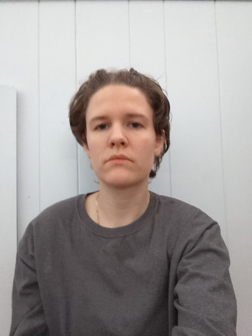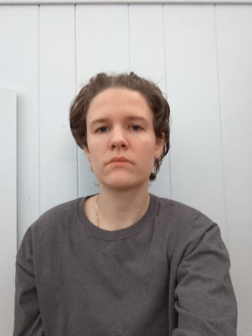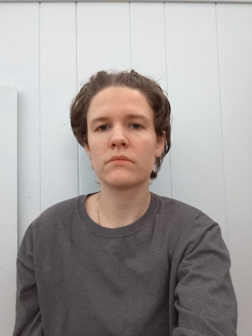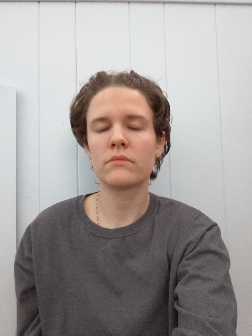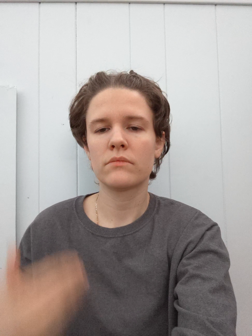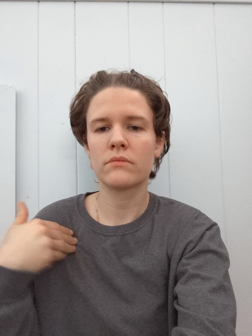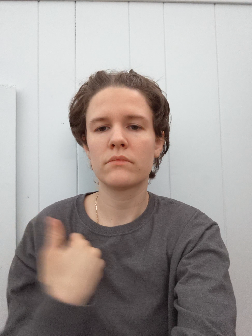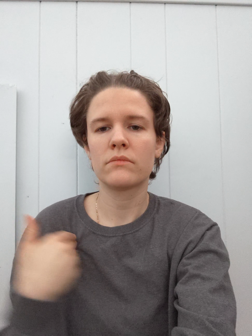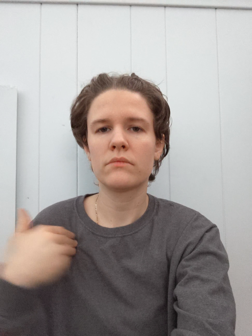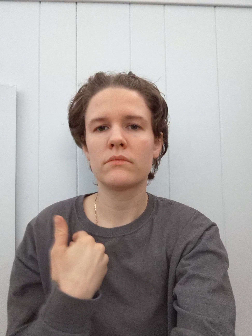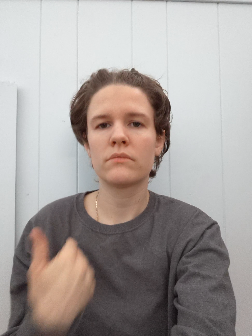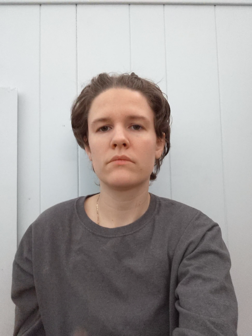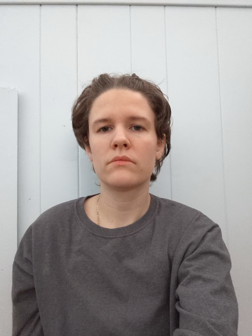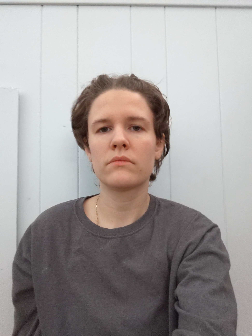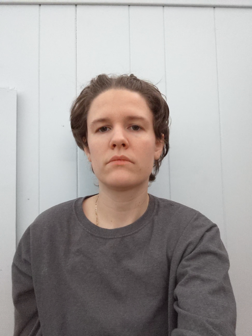animal